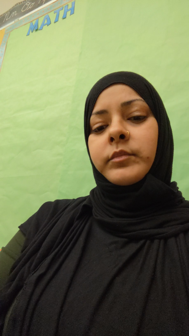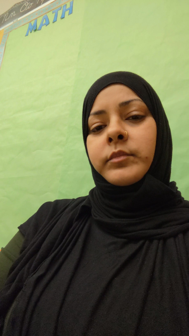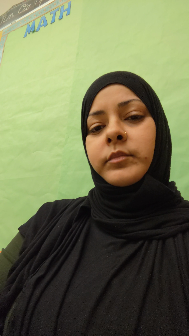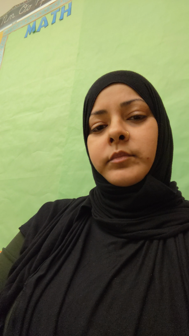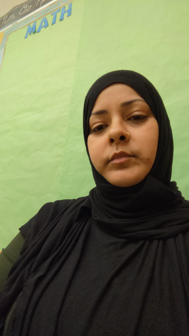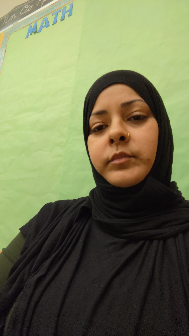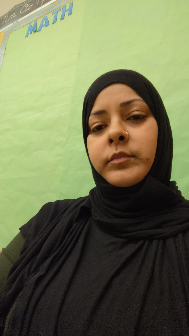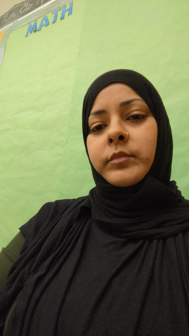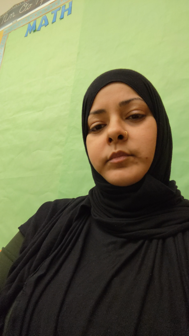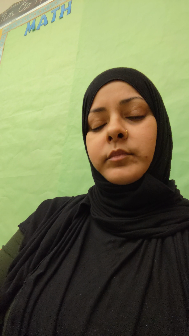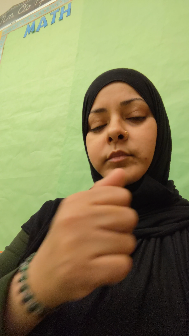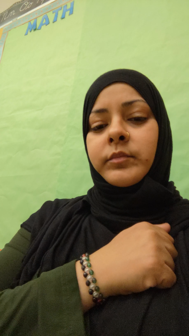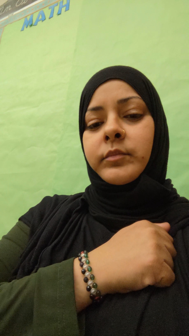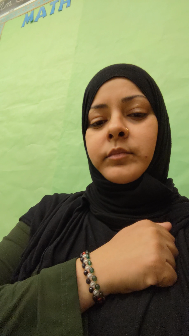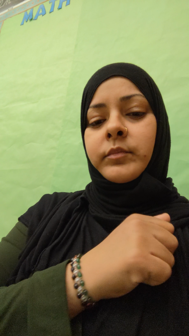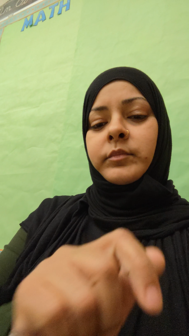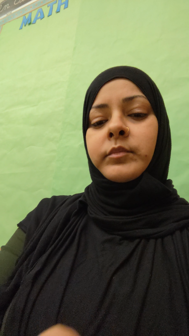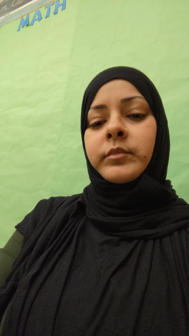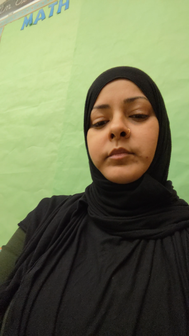love